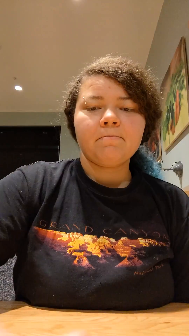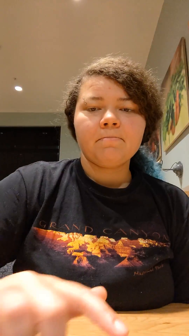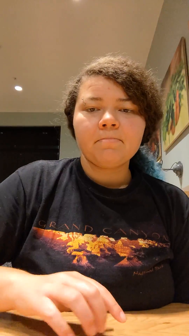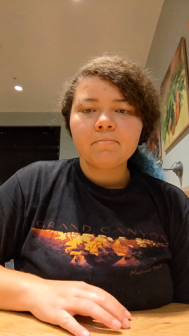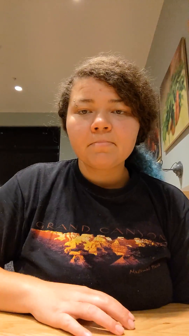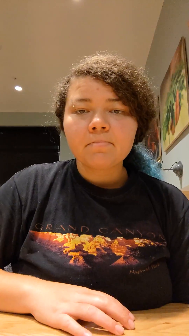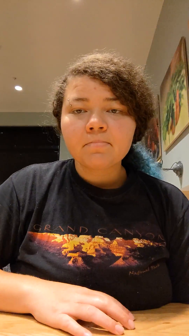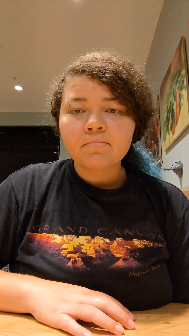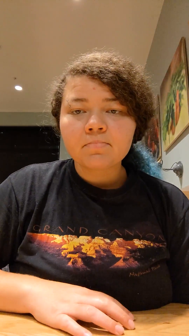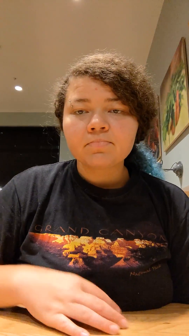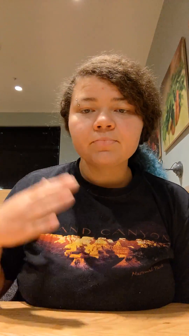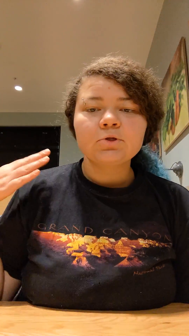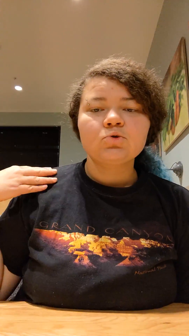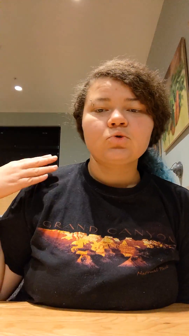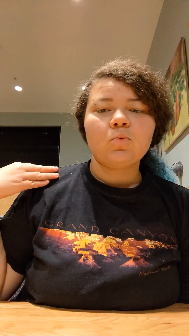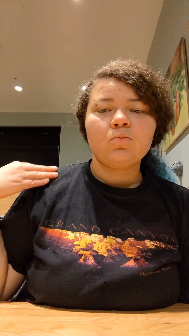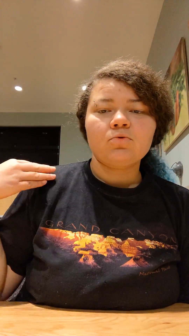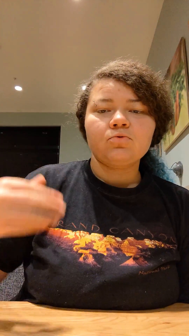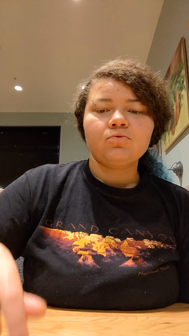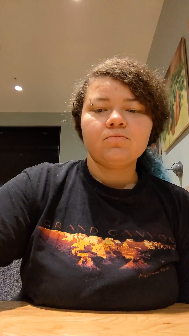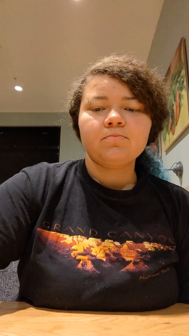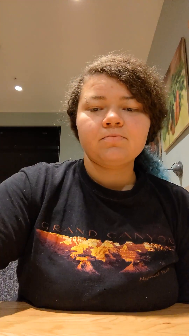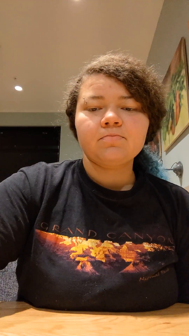shoulder